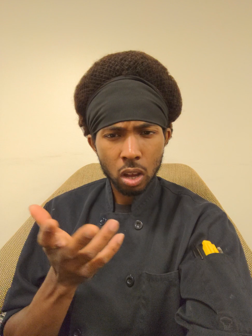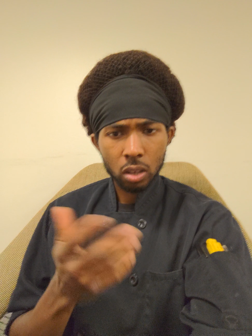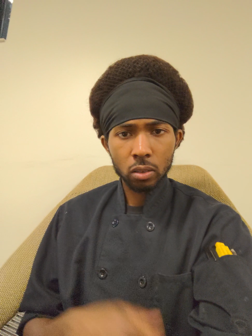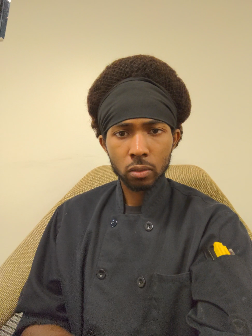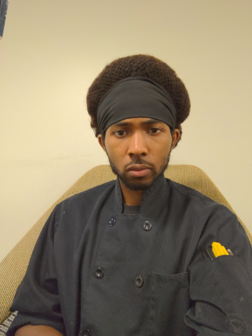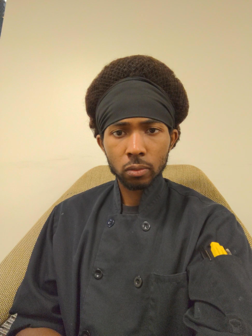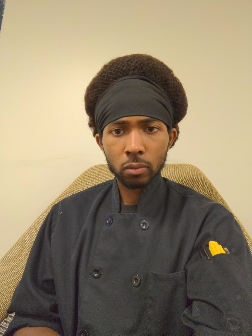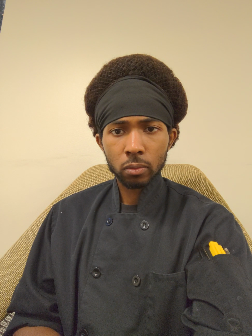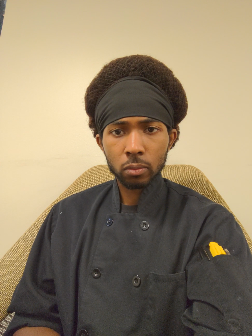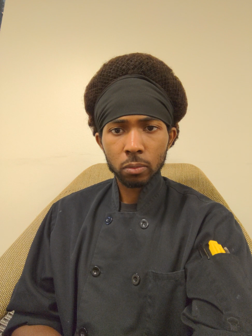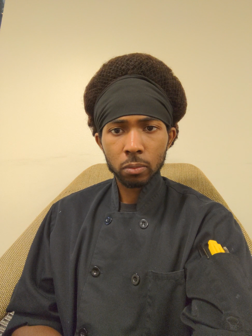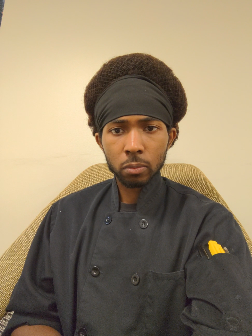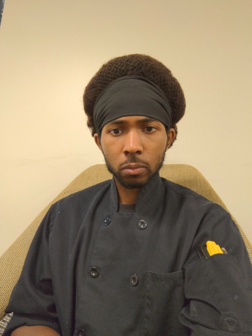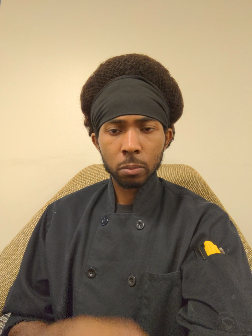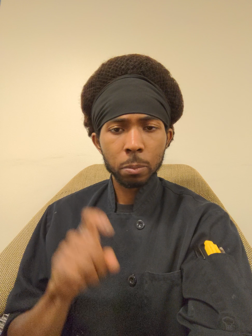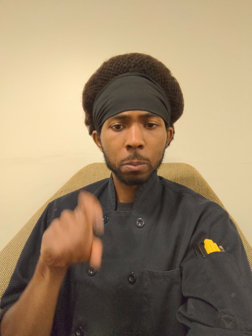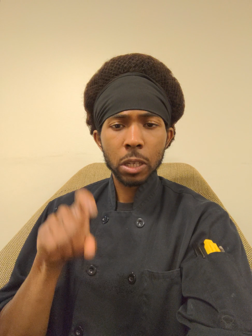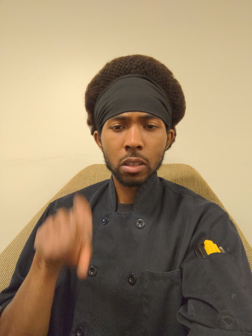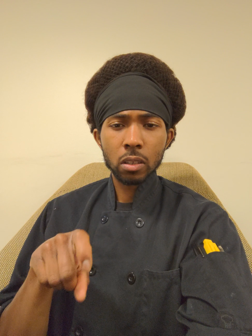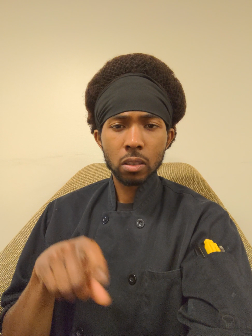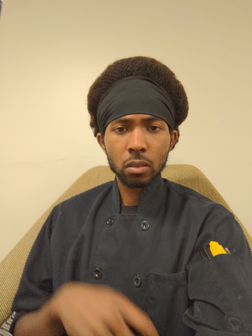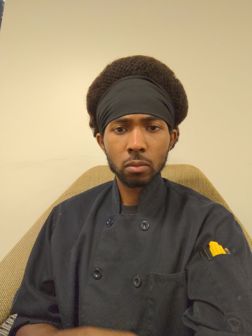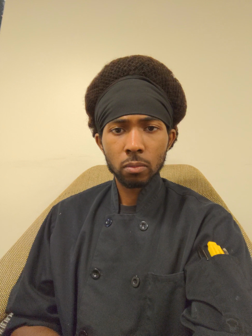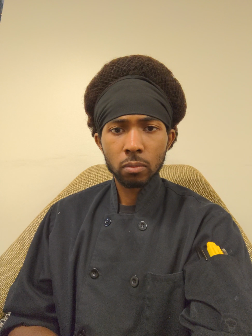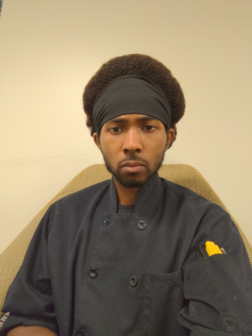should